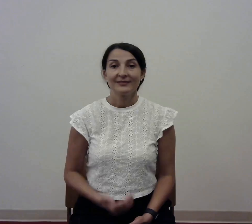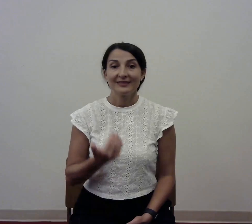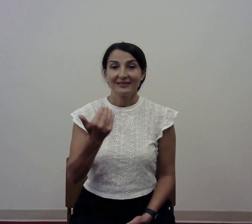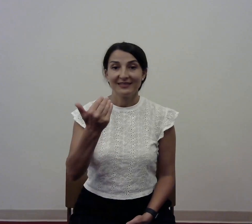siz